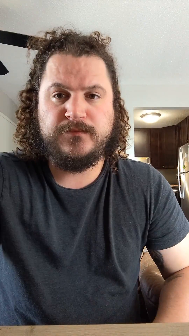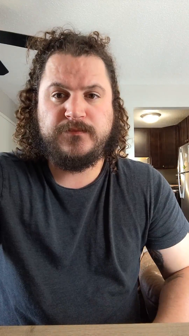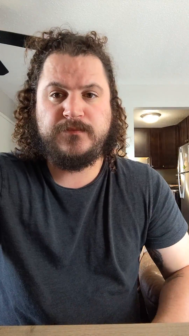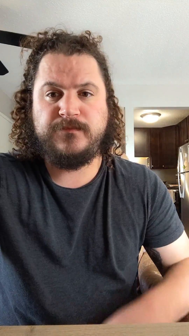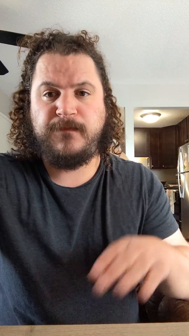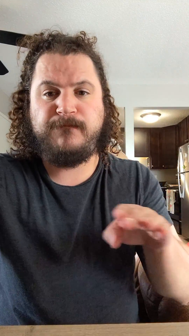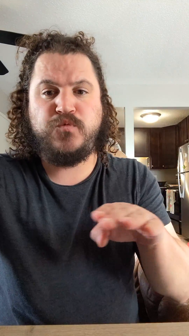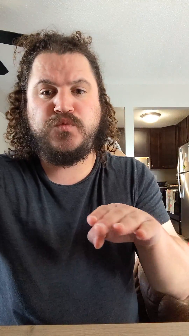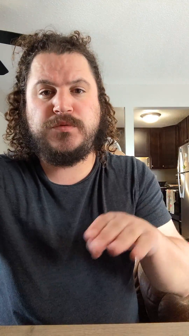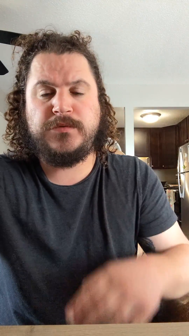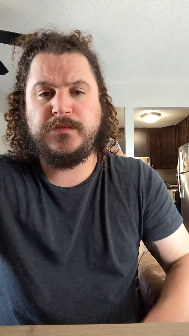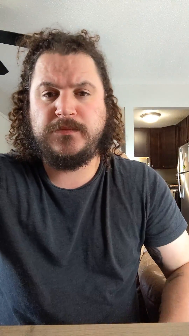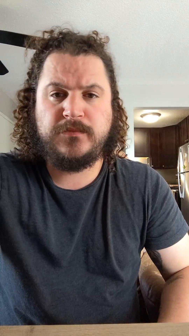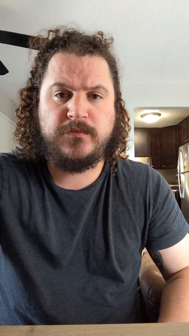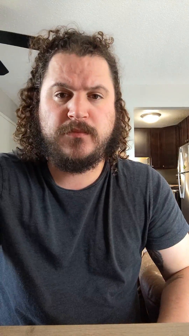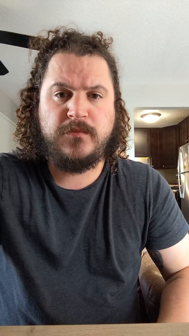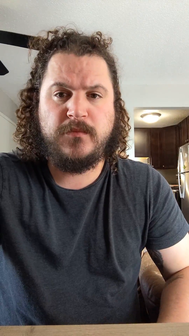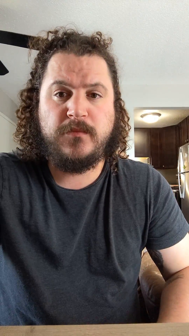boots